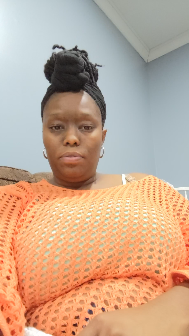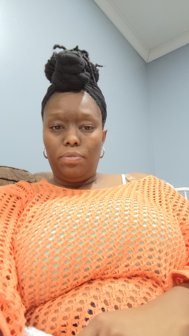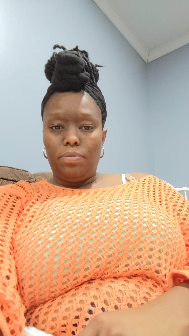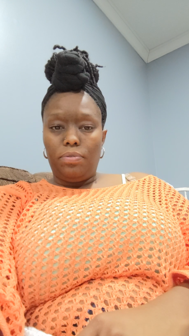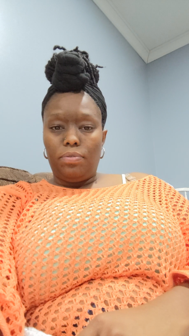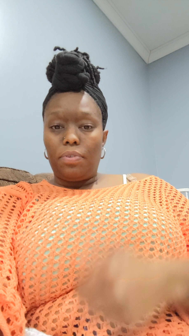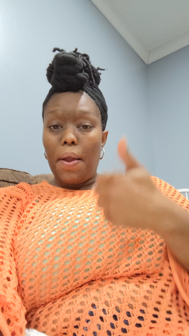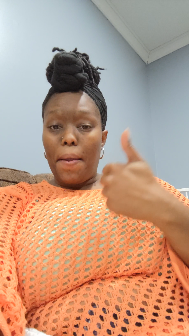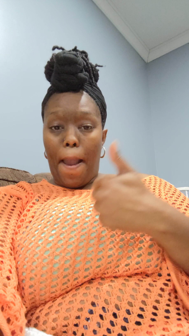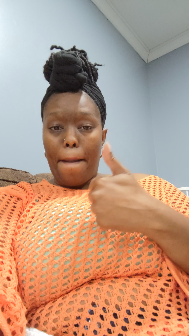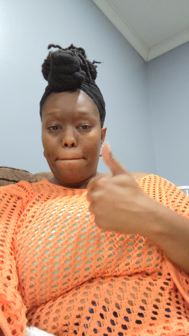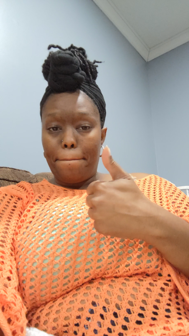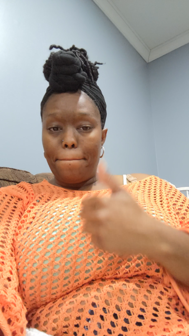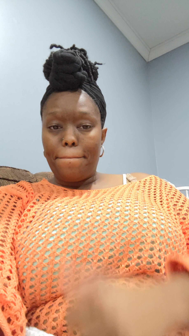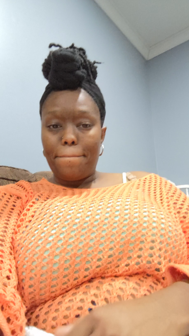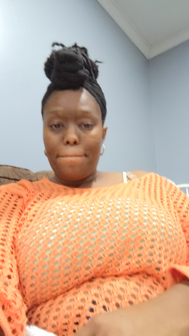game